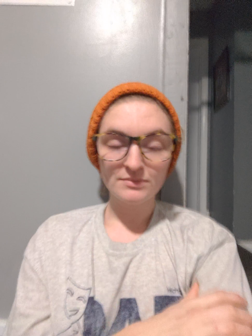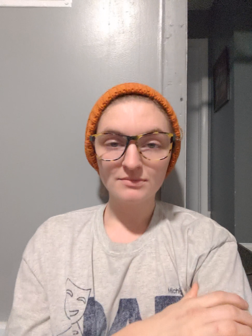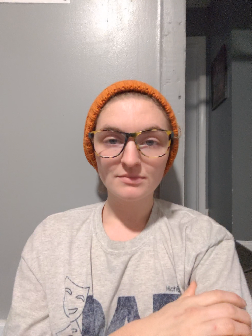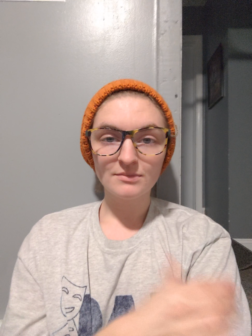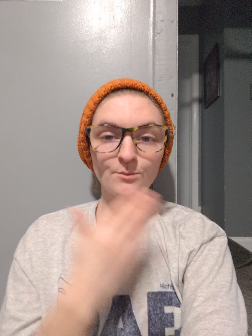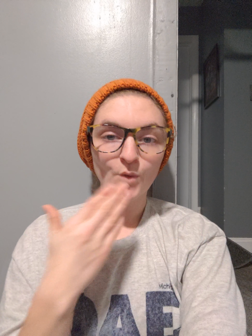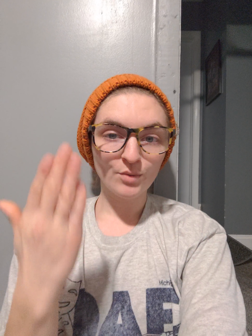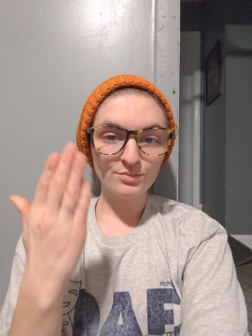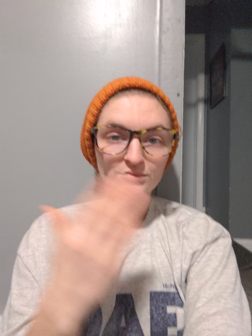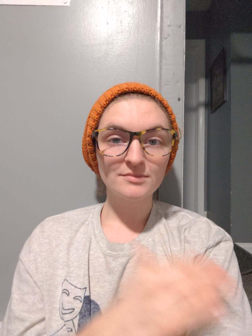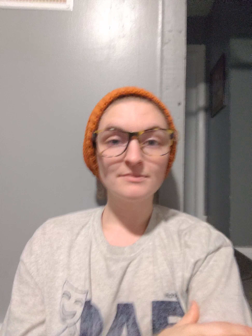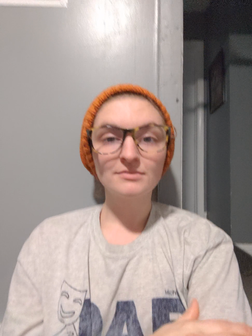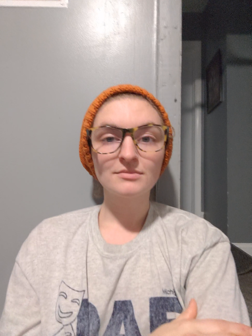morning